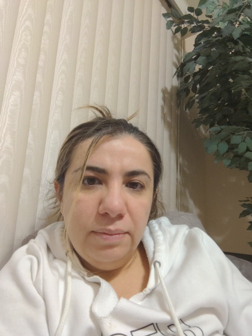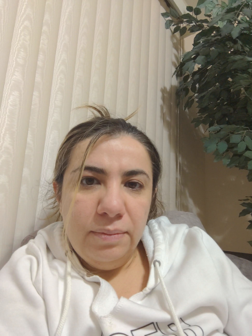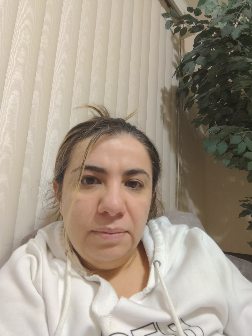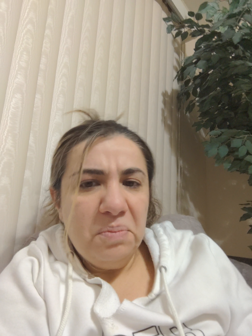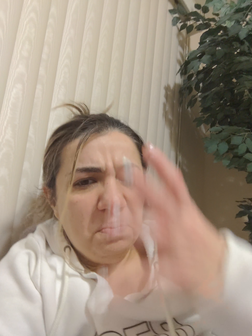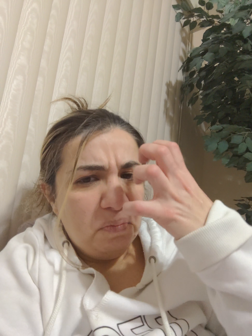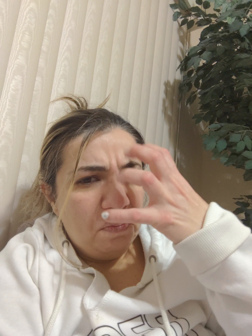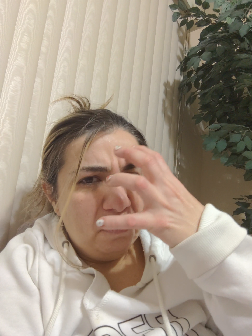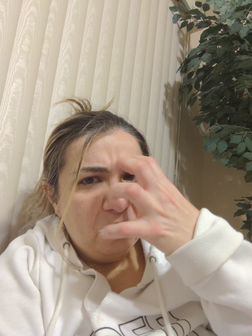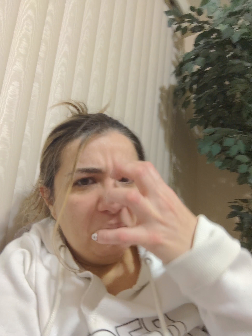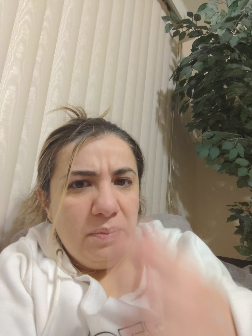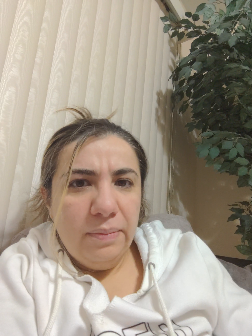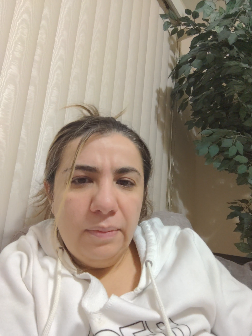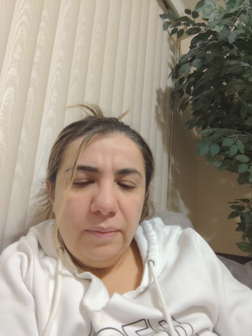mad